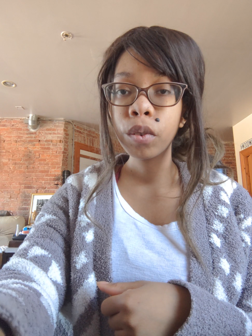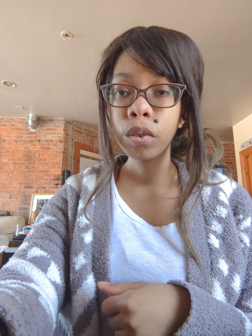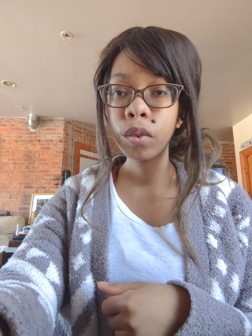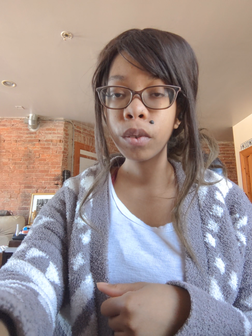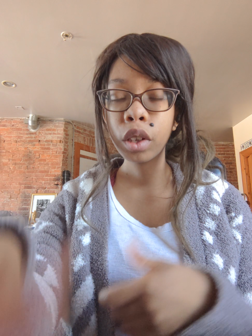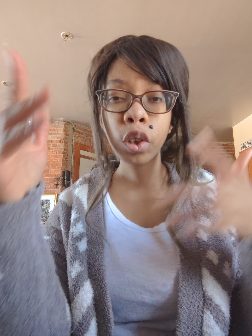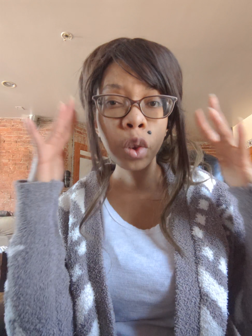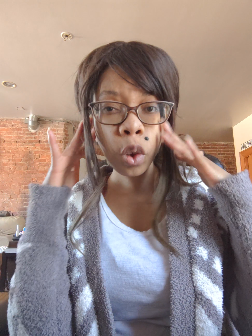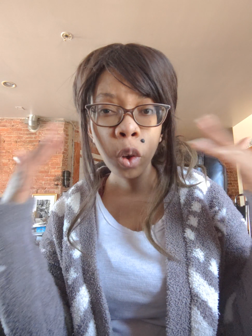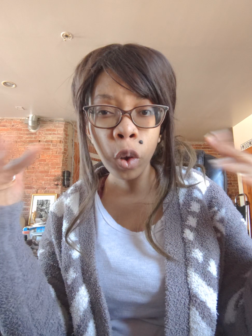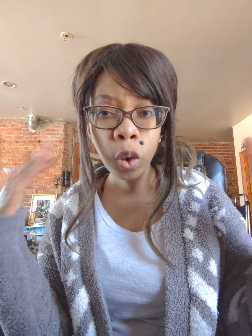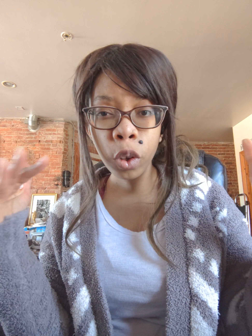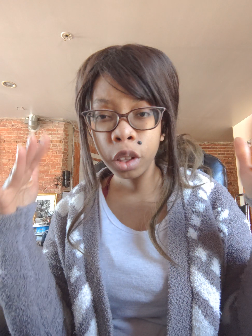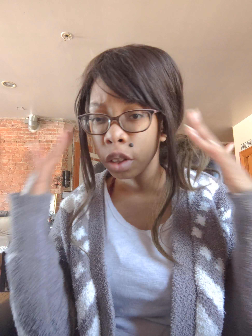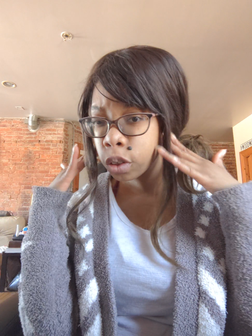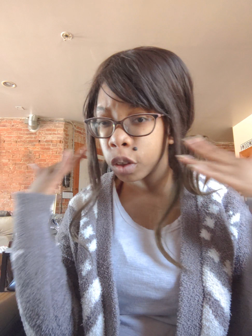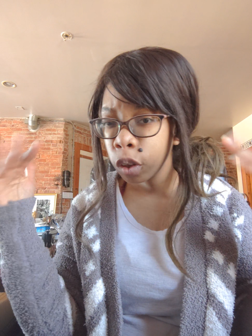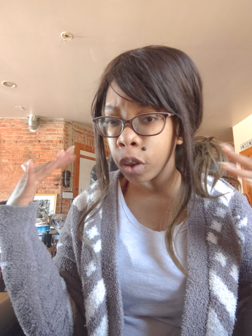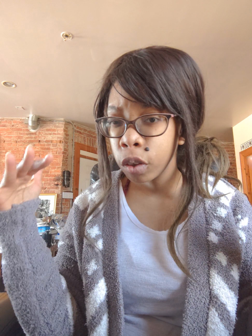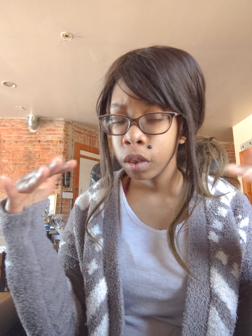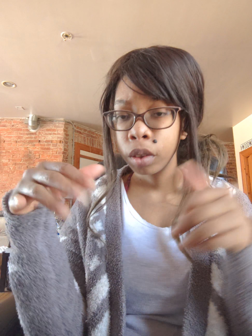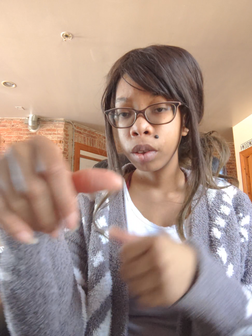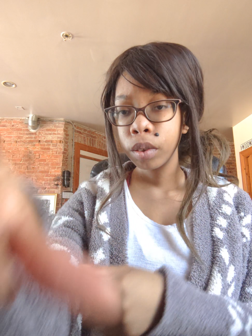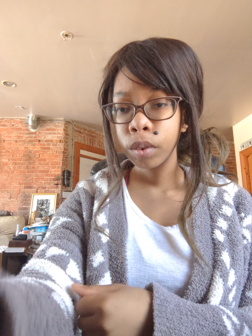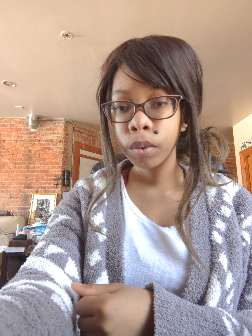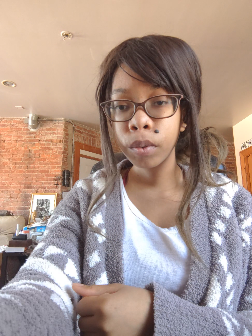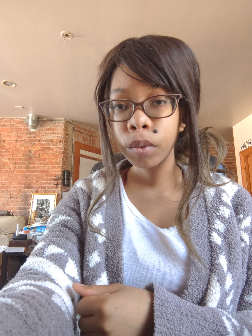noisy